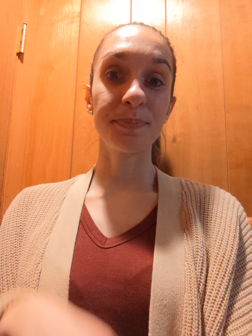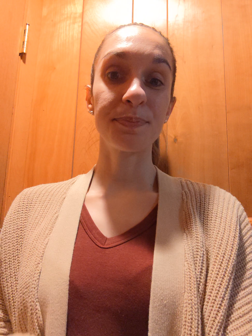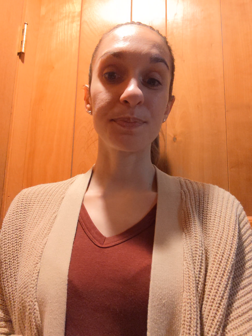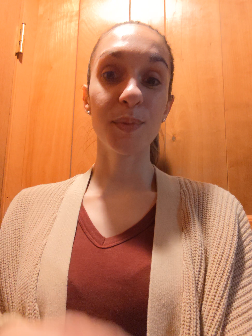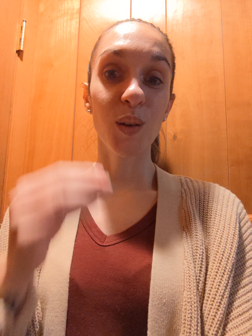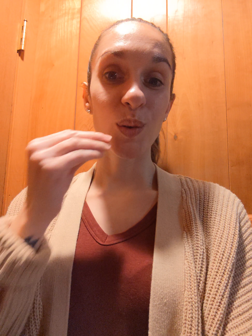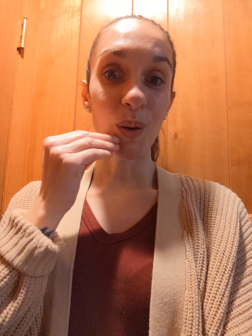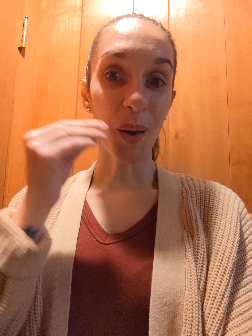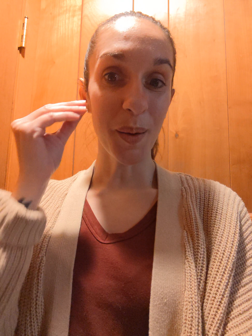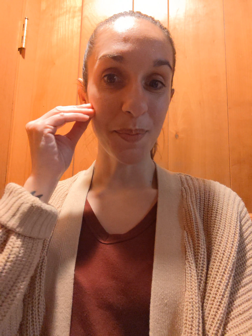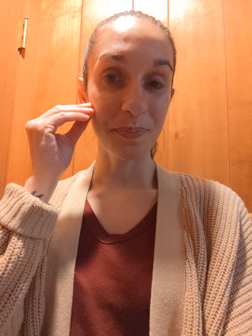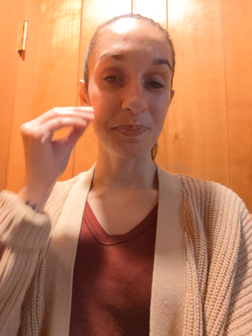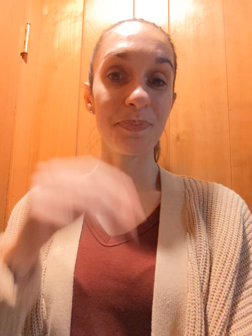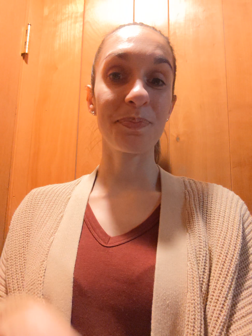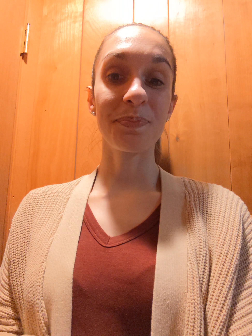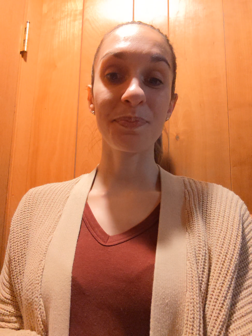home